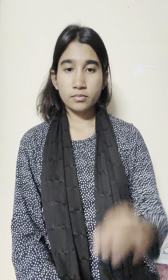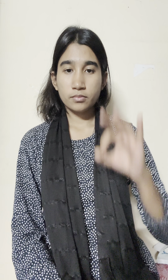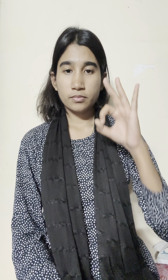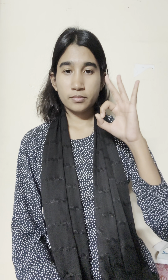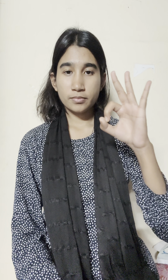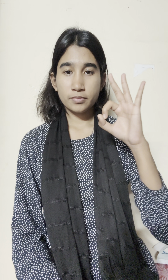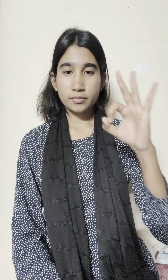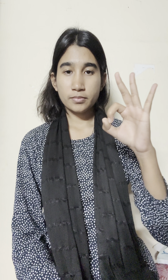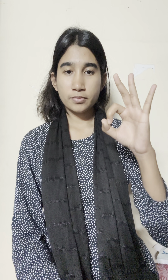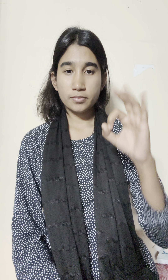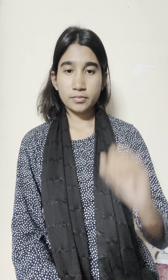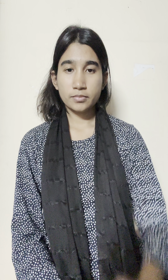সুন্দর